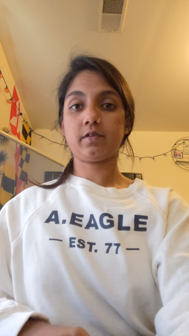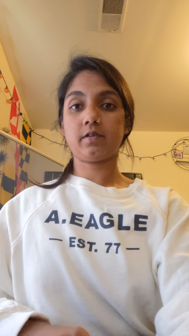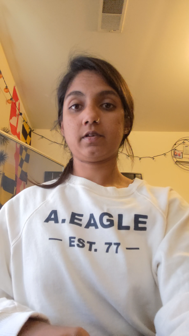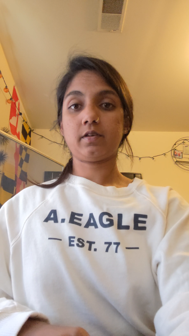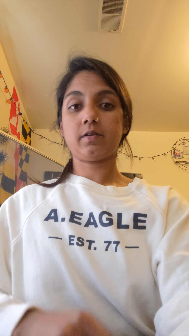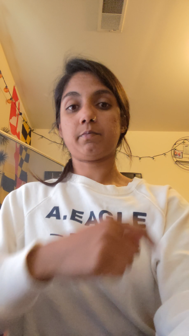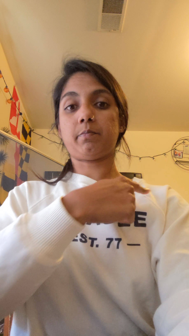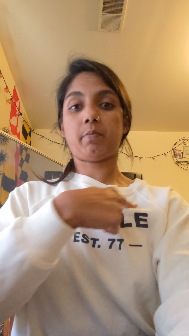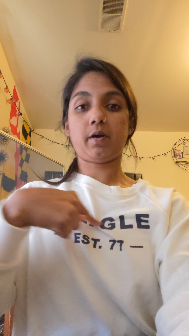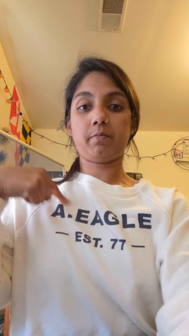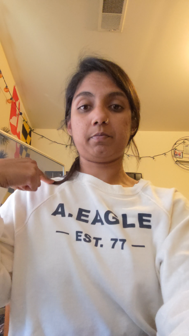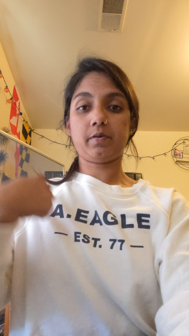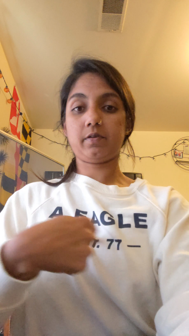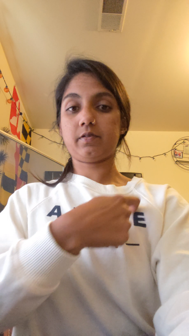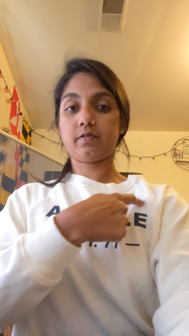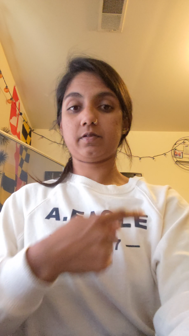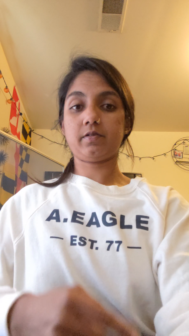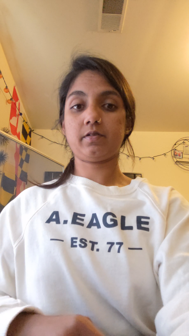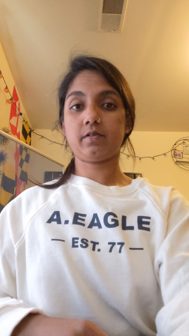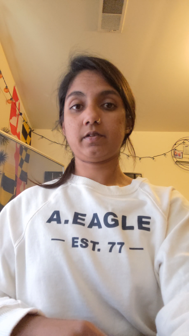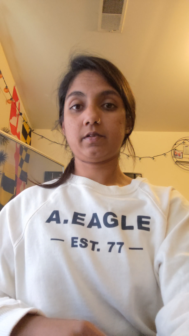bib